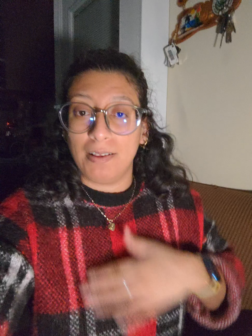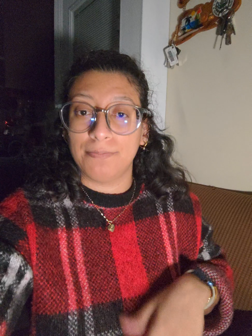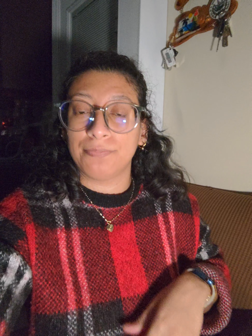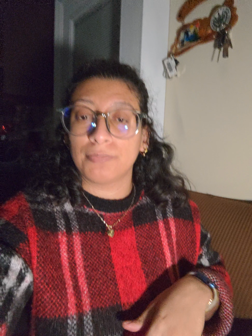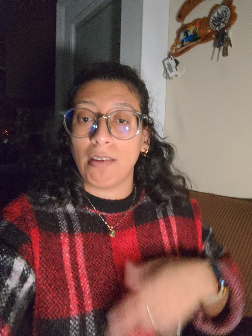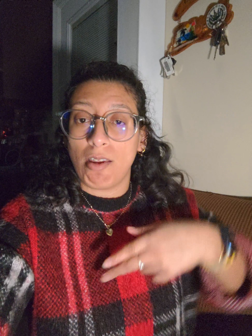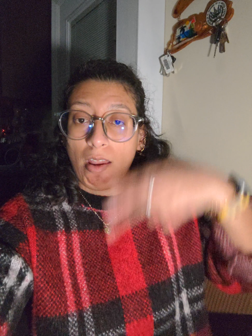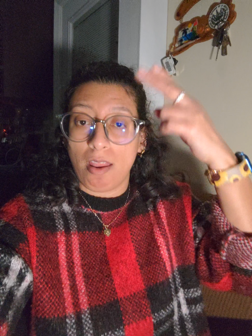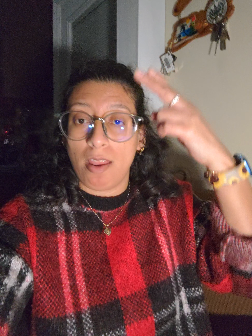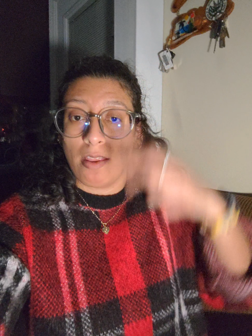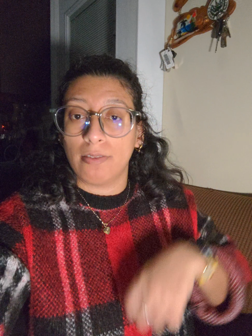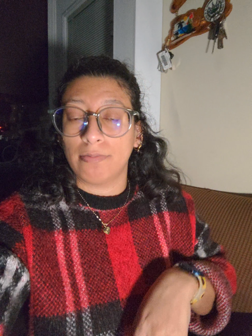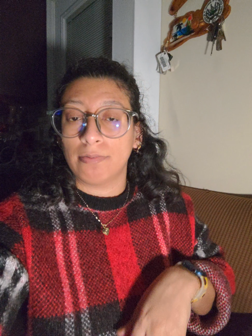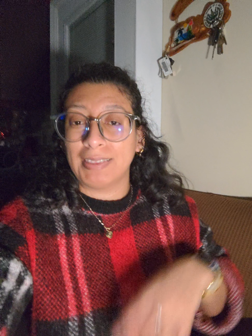high